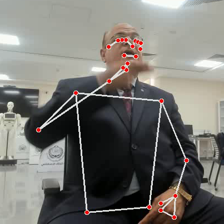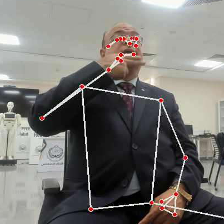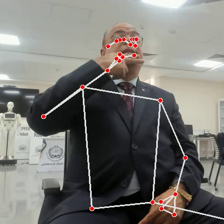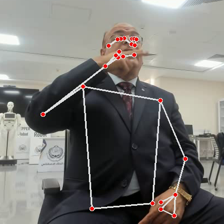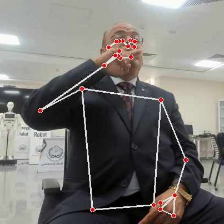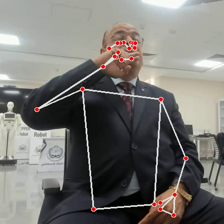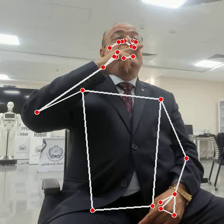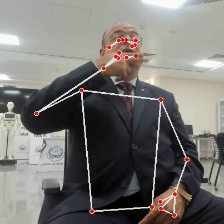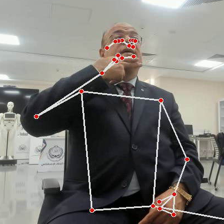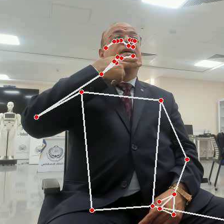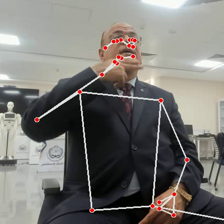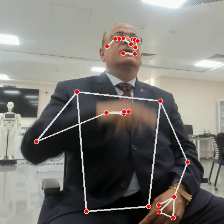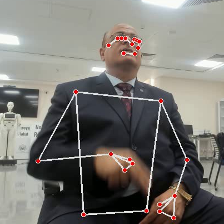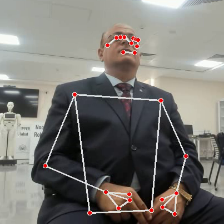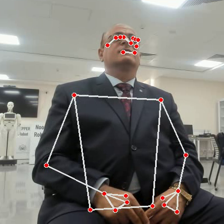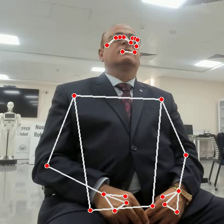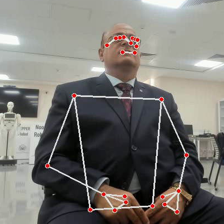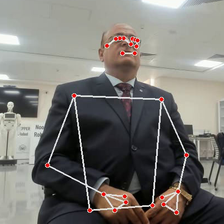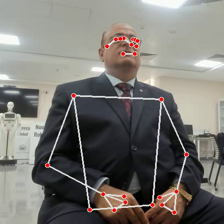kdab